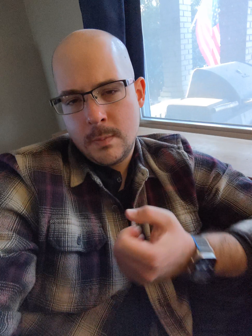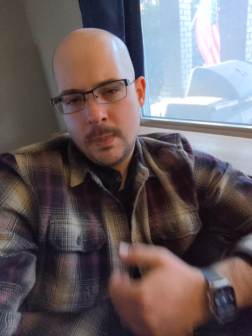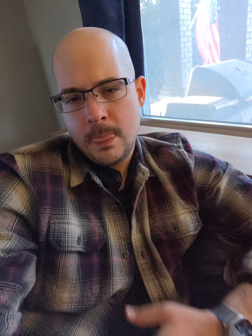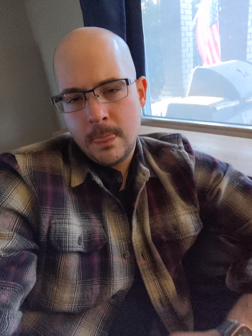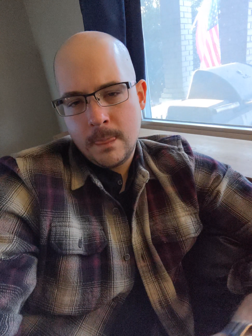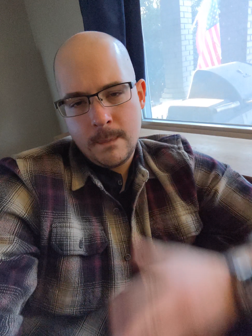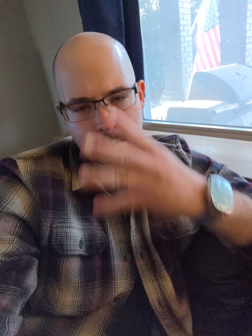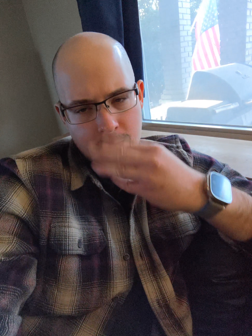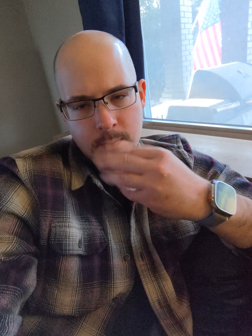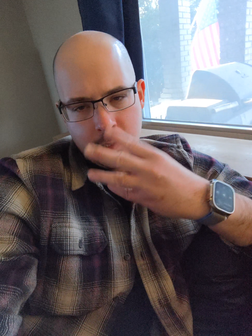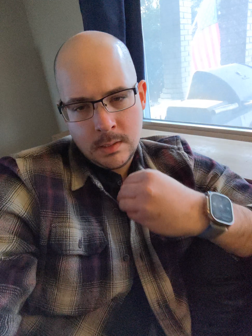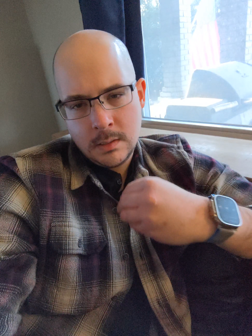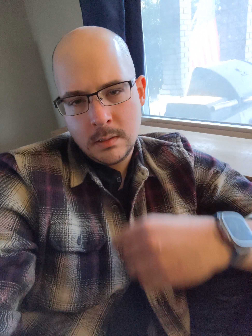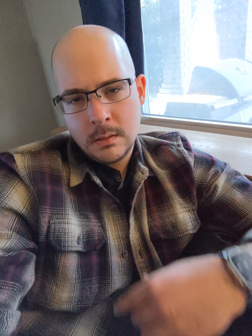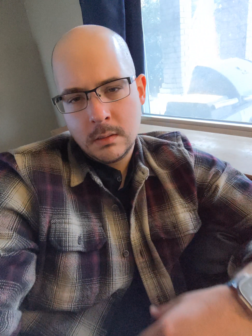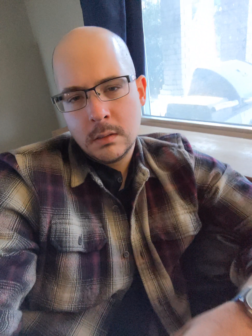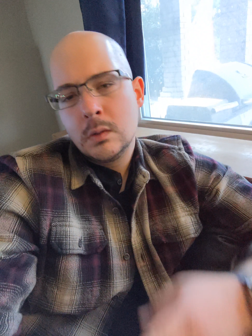sleepy